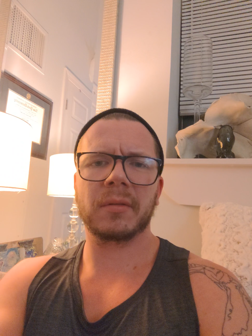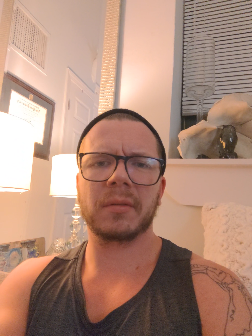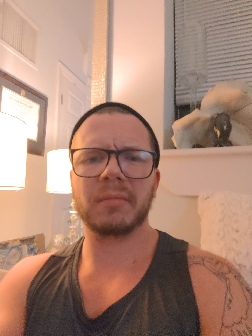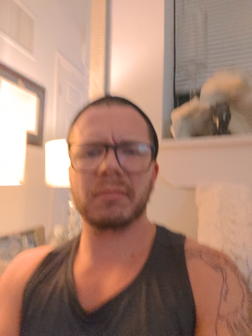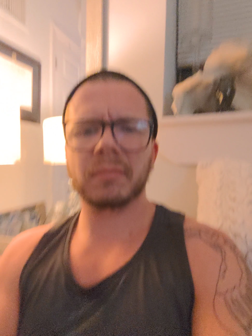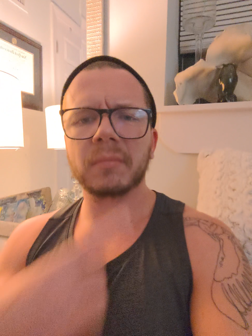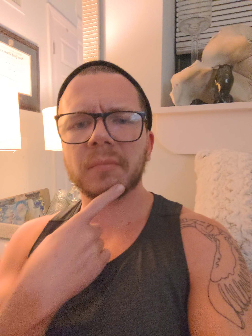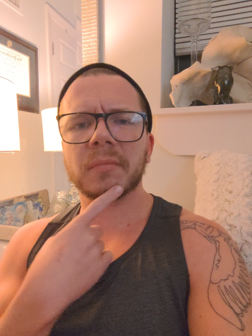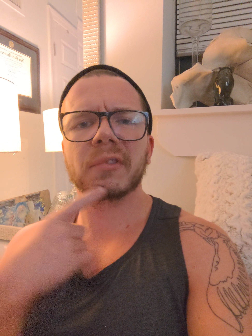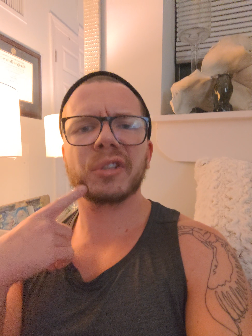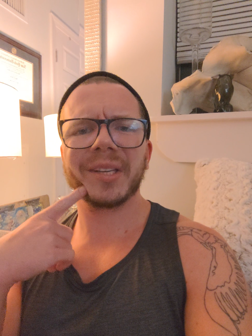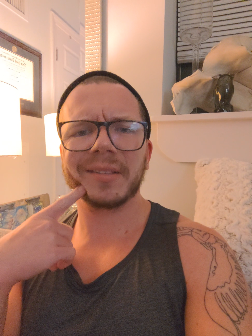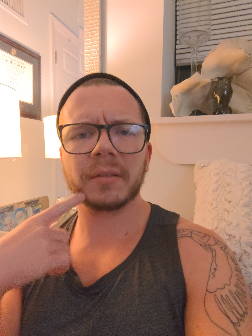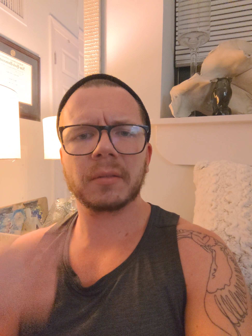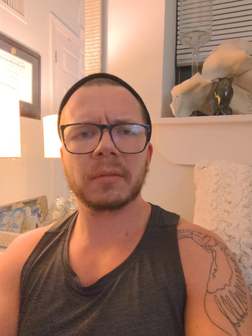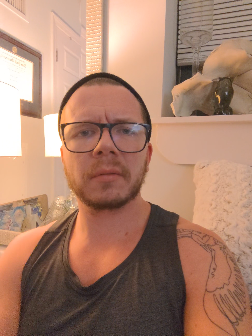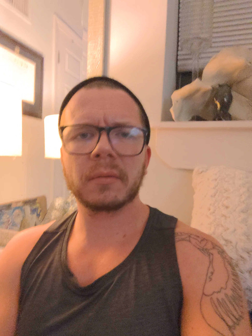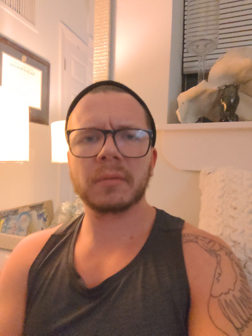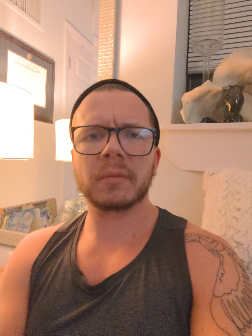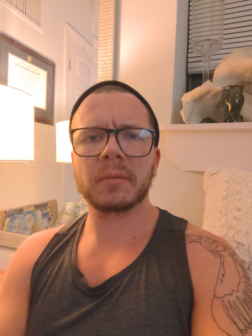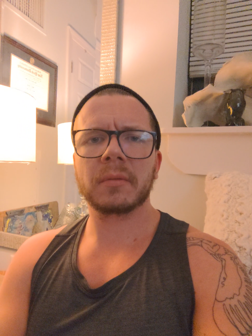chin